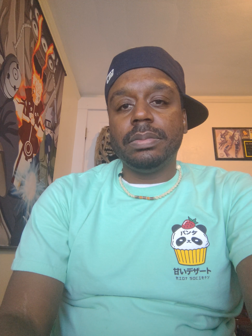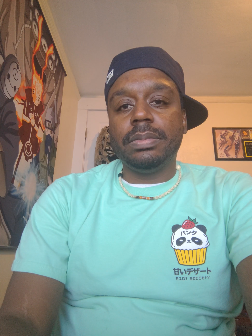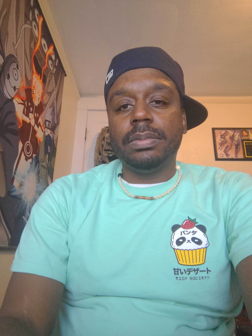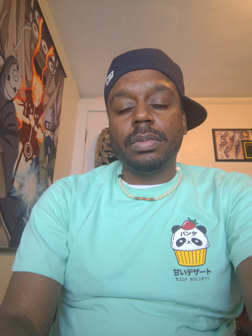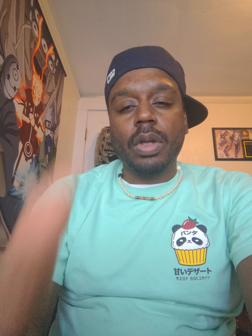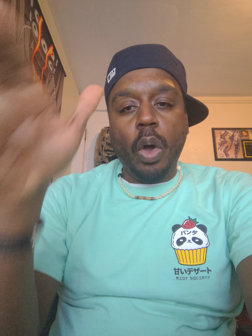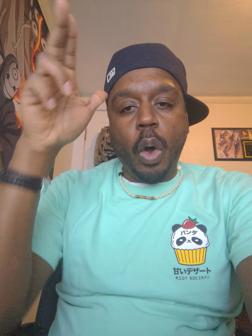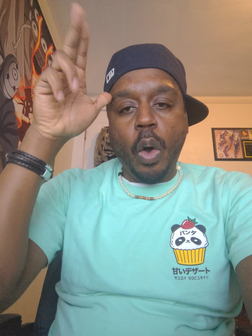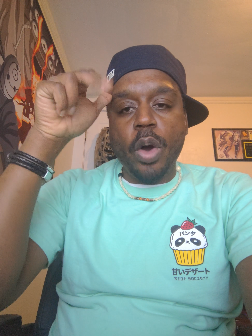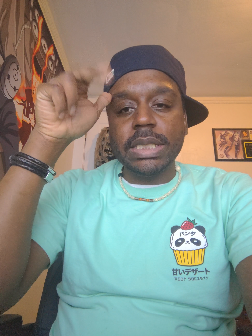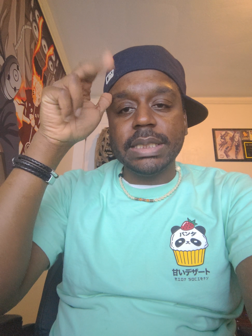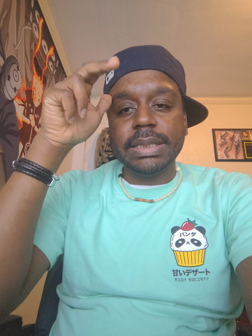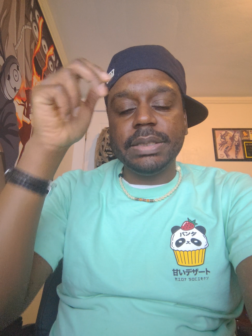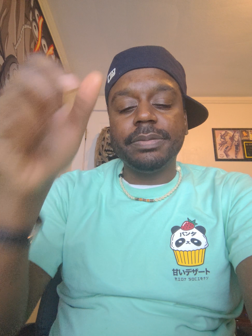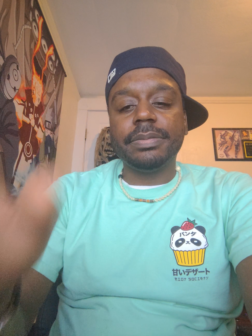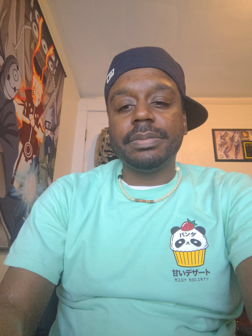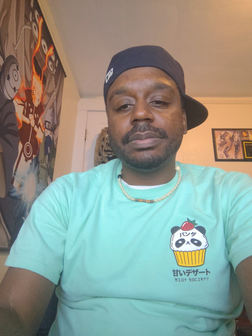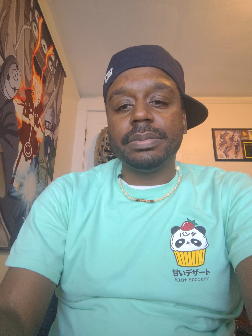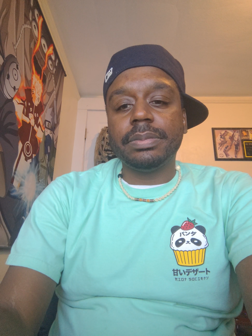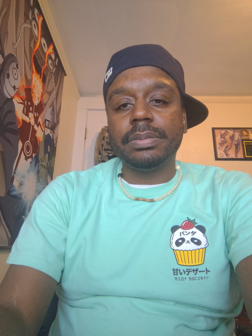horse